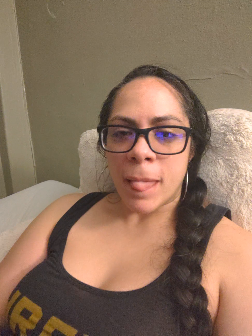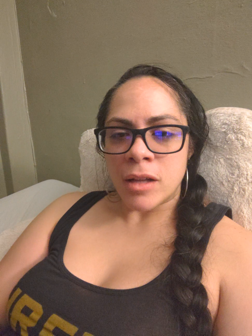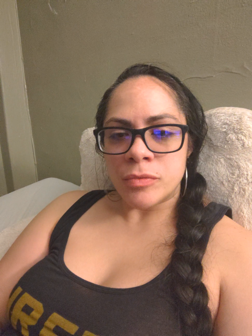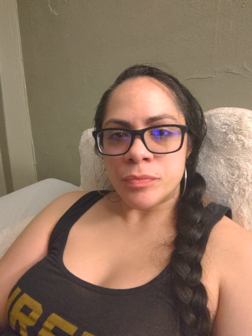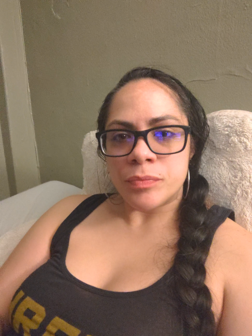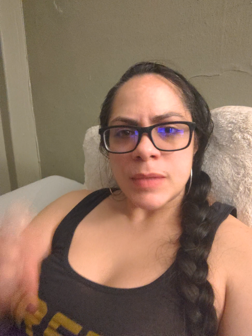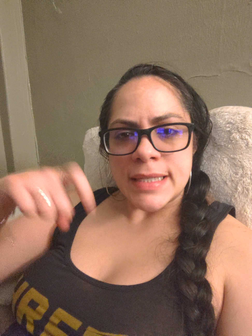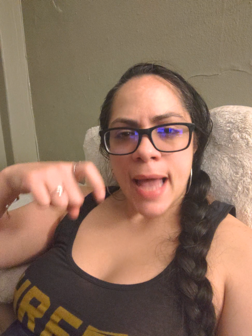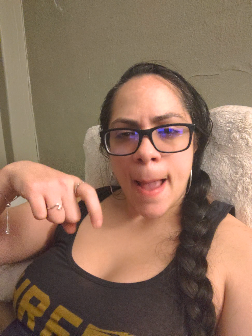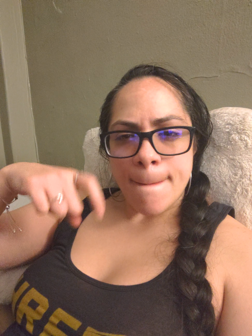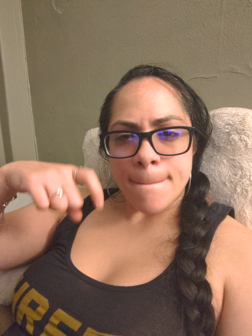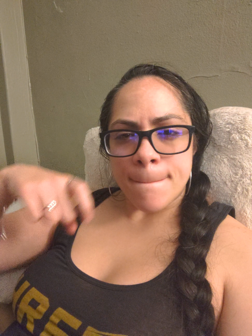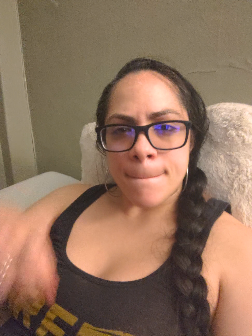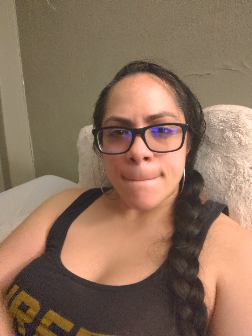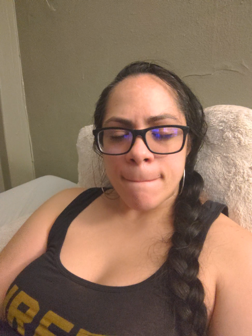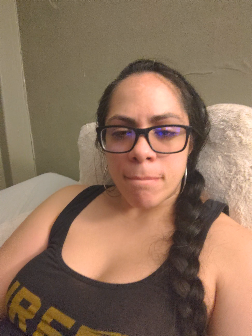time